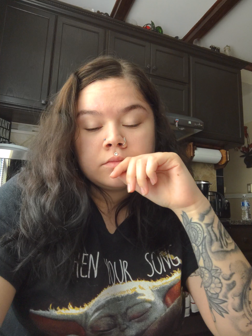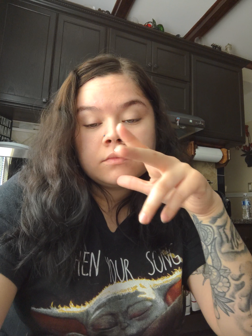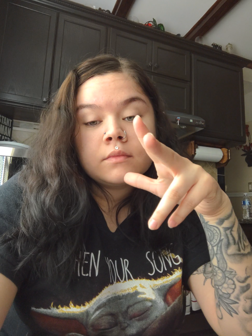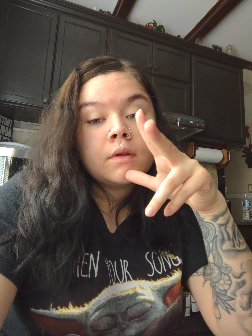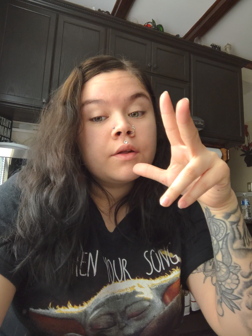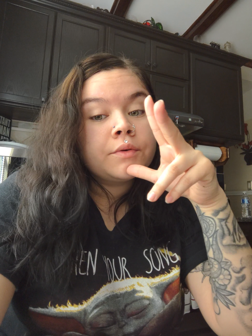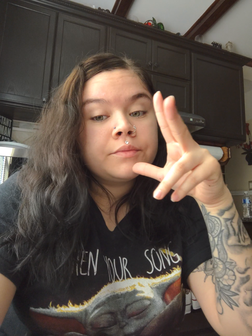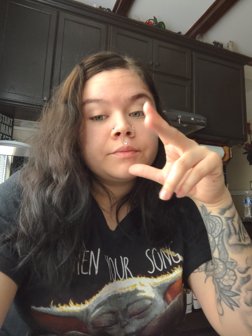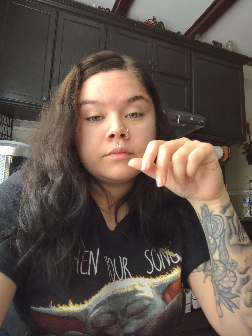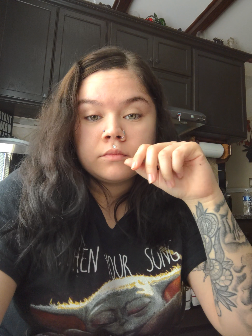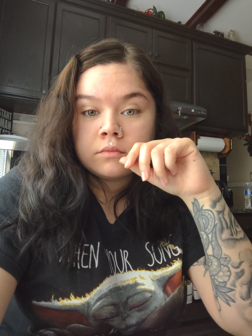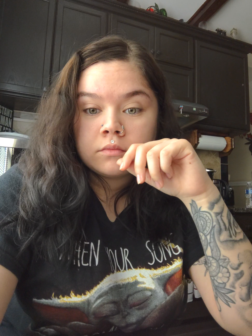hen